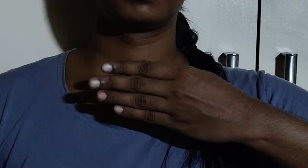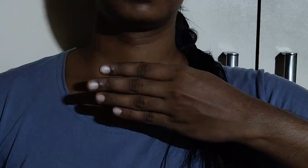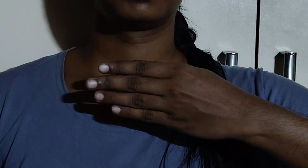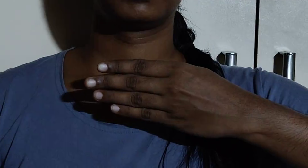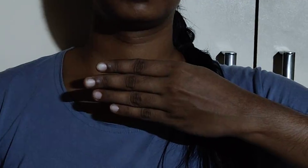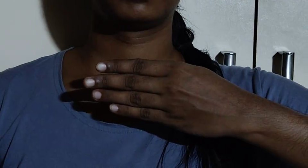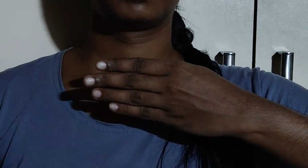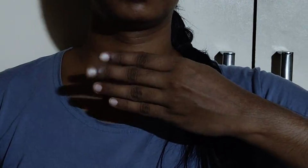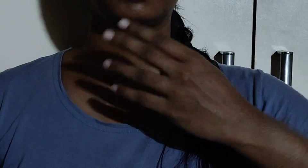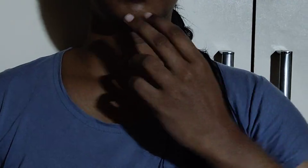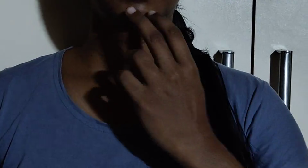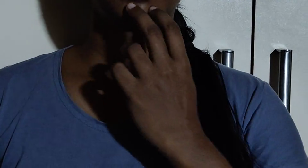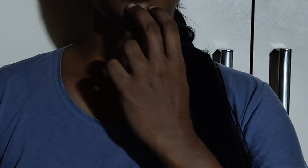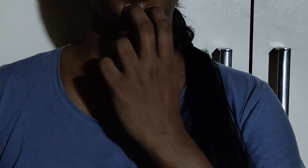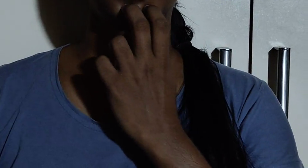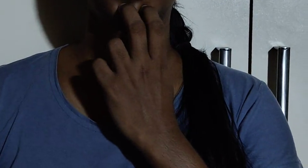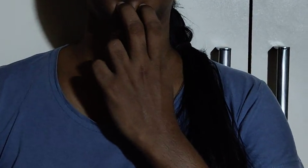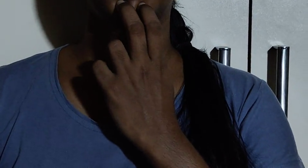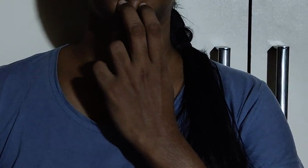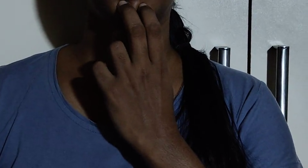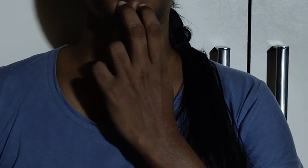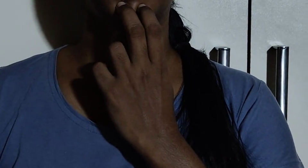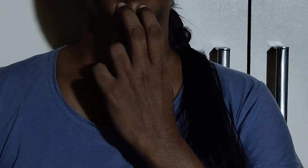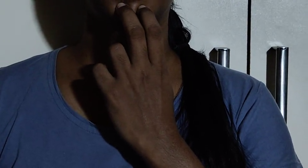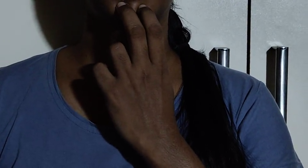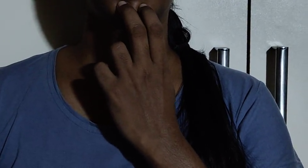അഃ